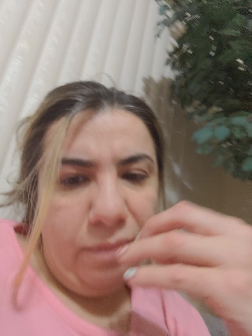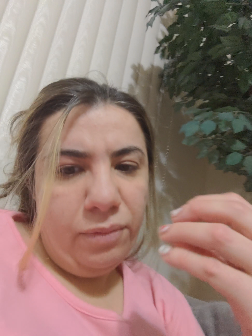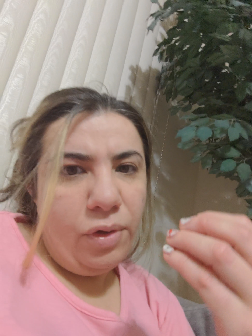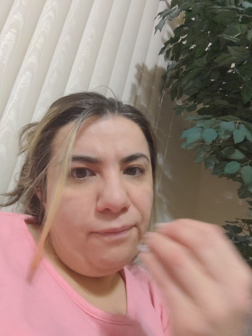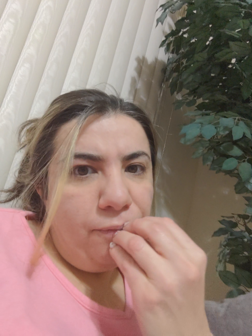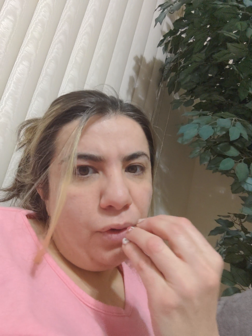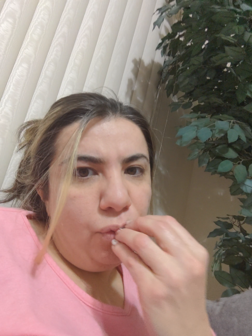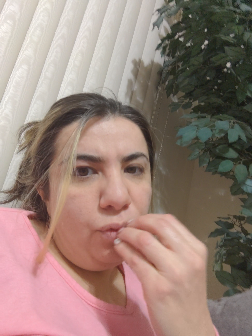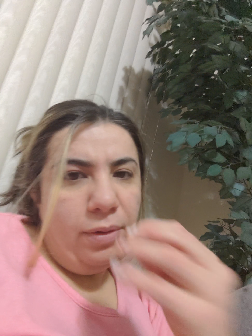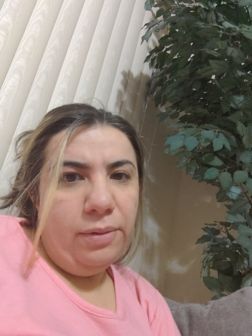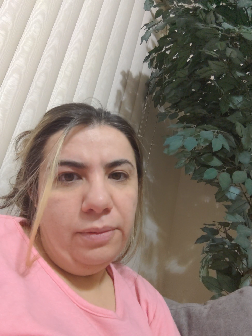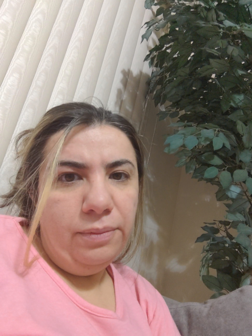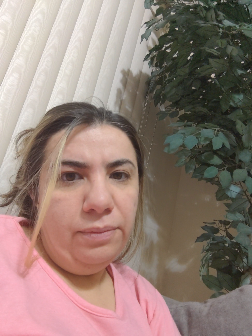food